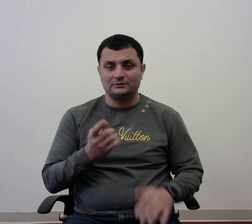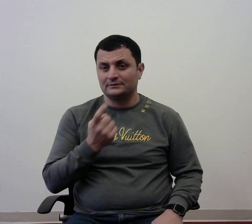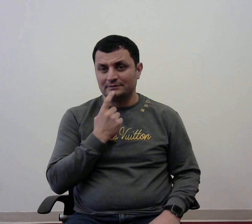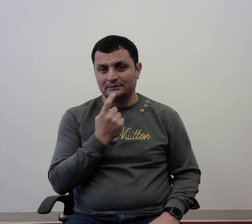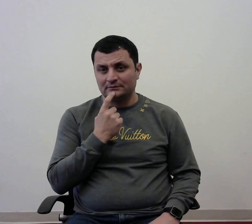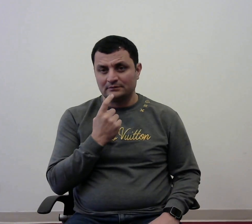dil